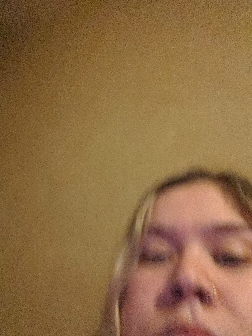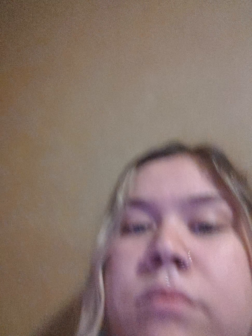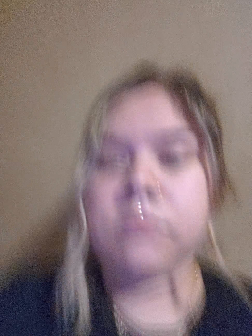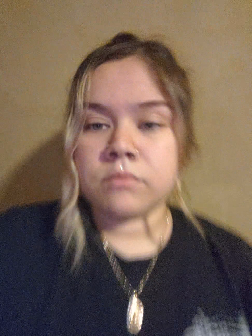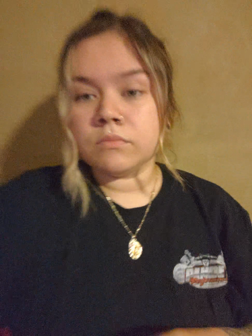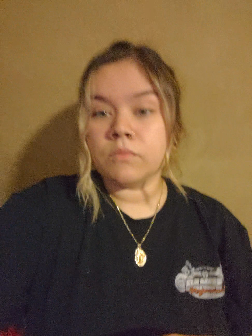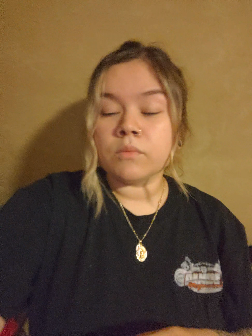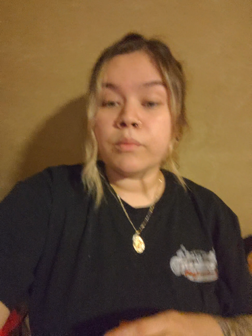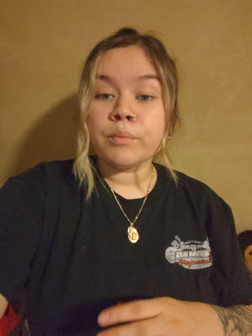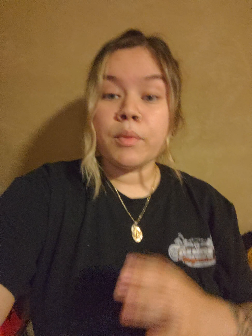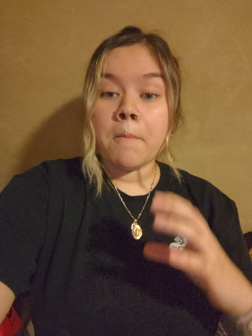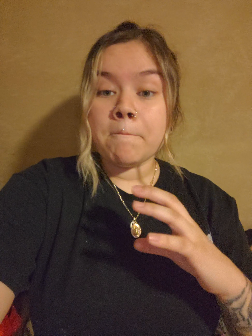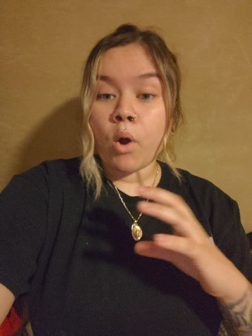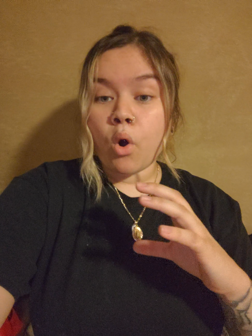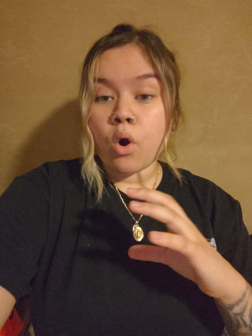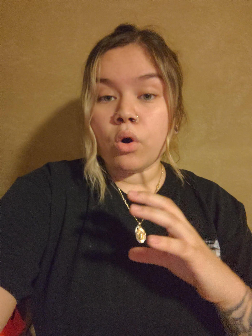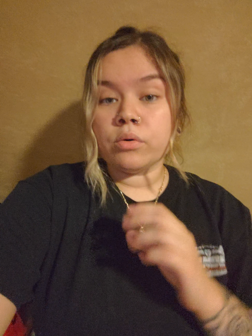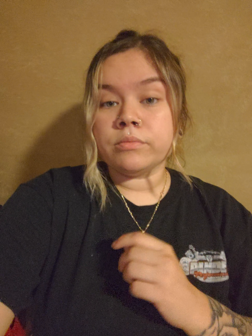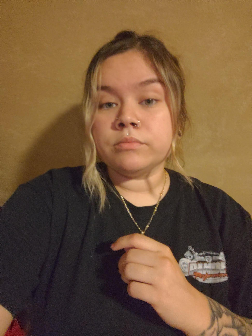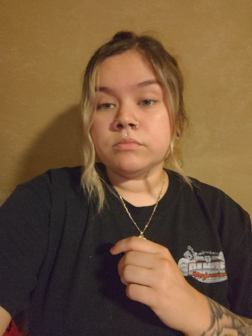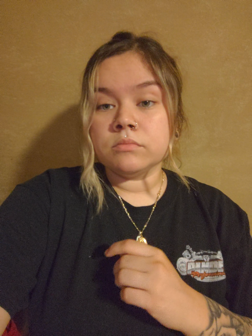ball